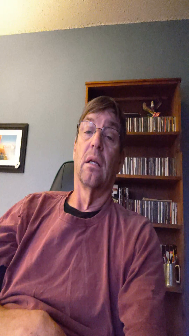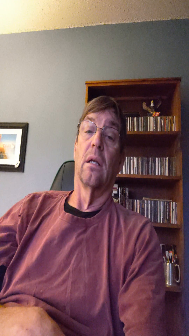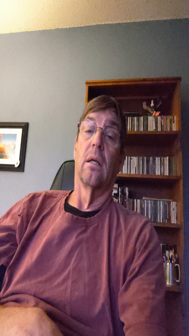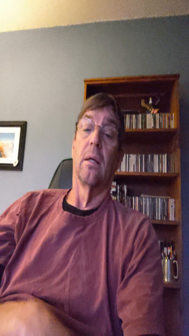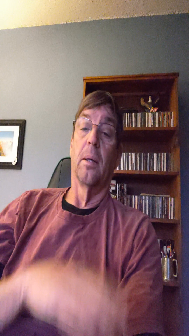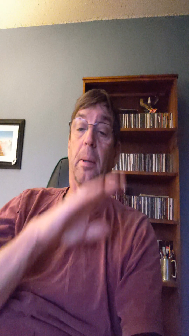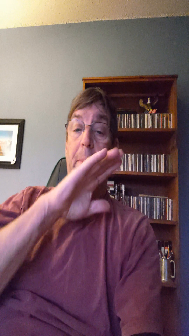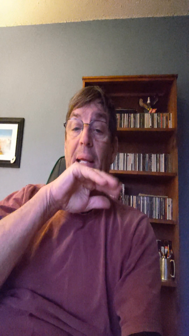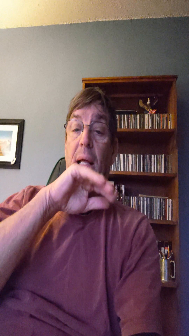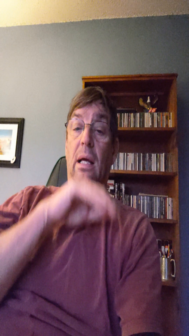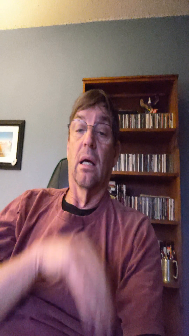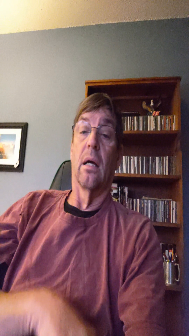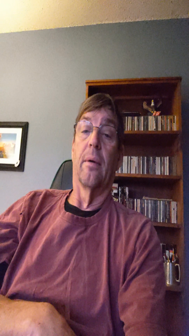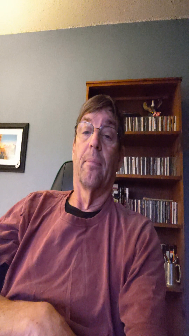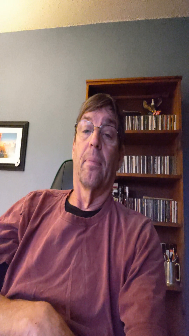pig